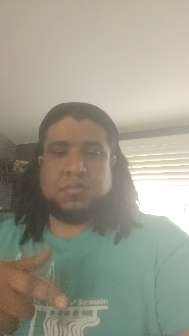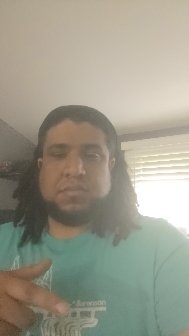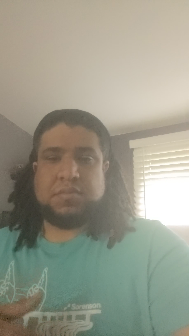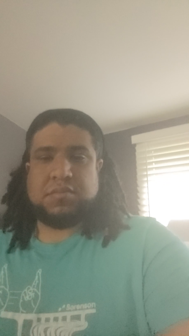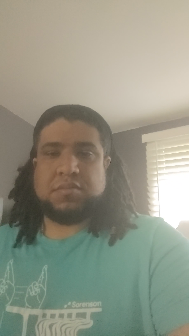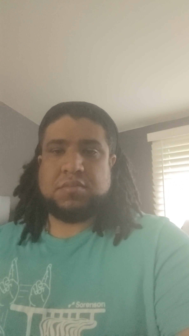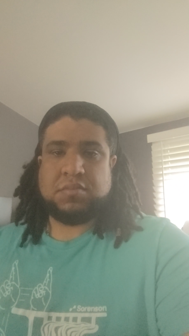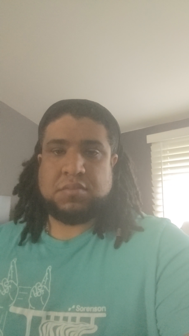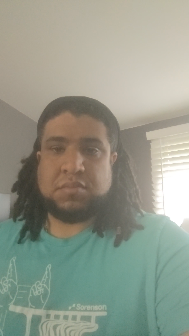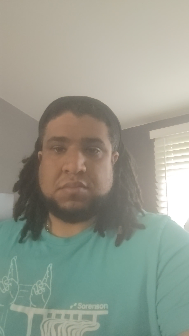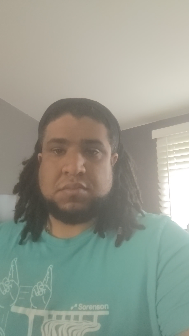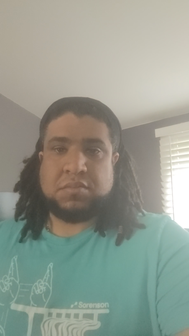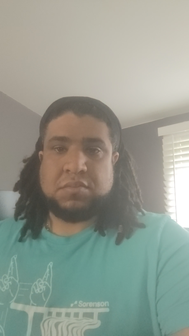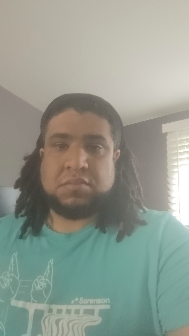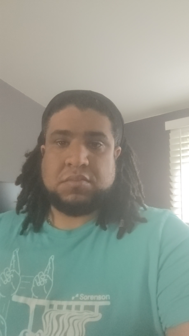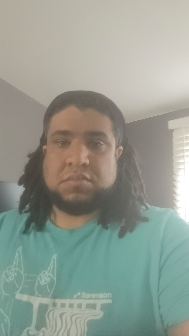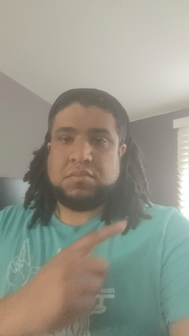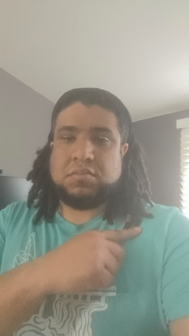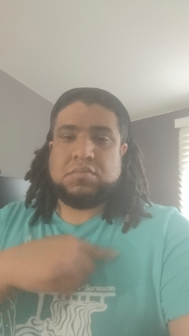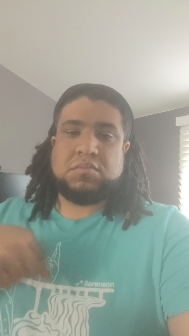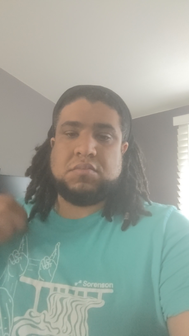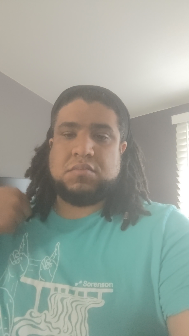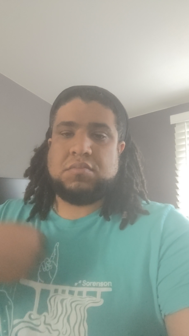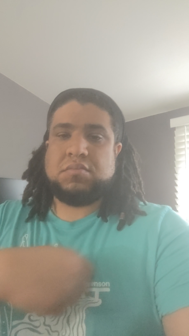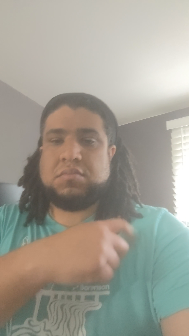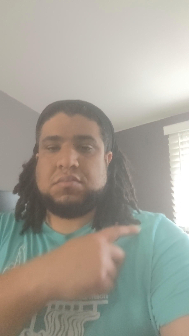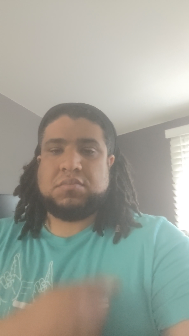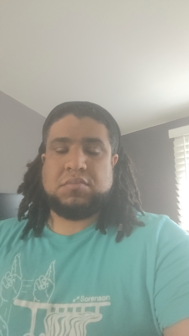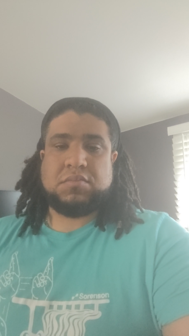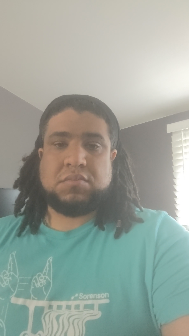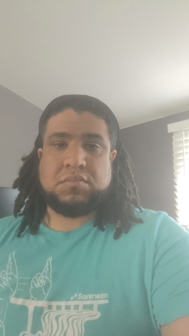bib